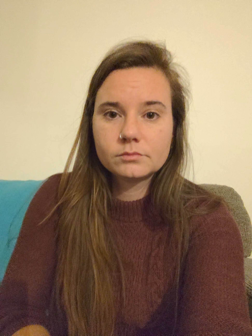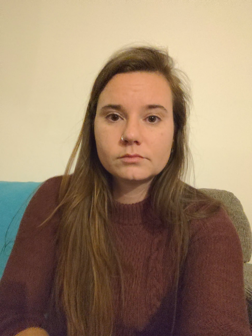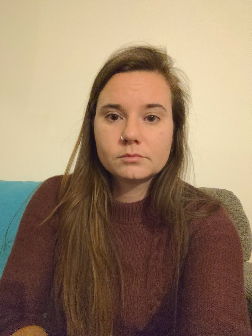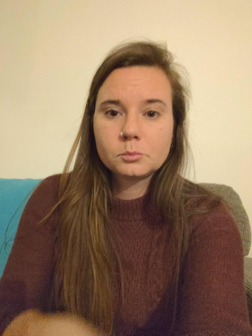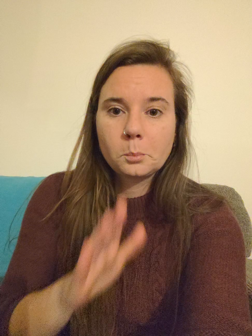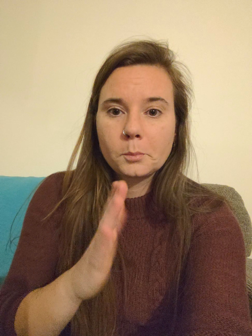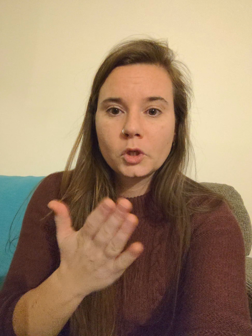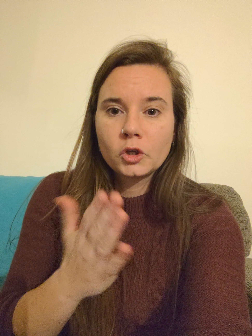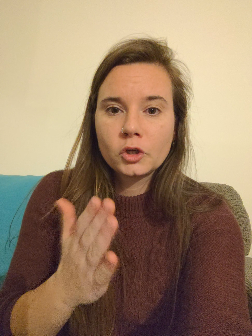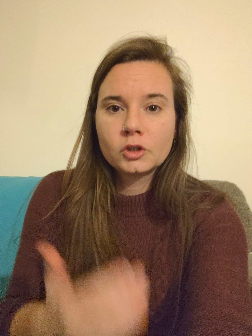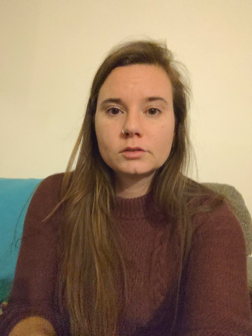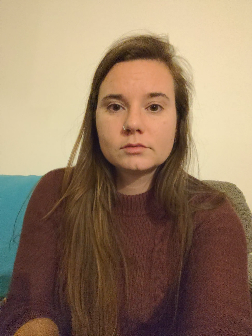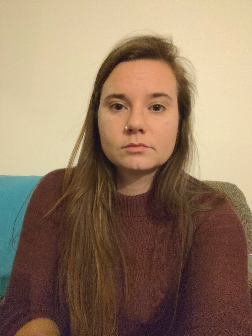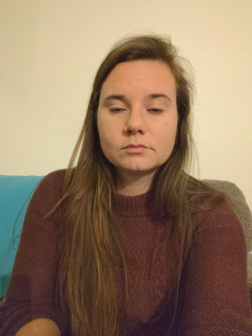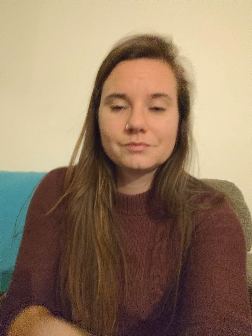book